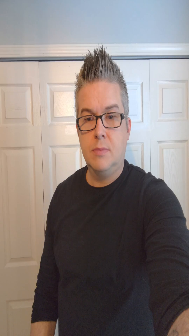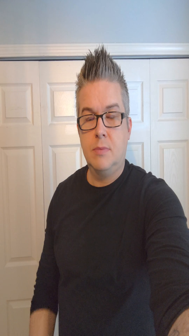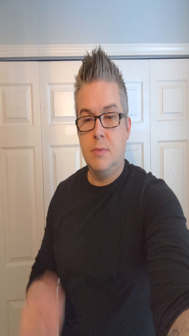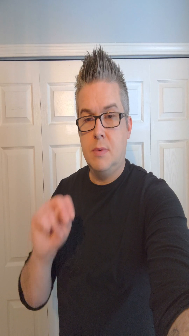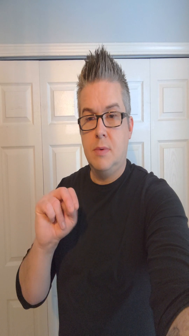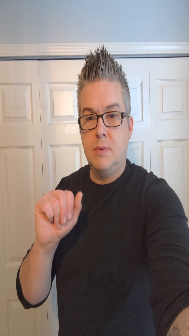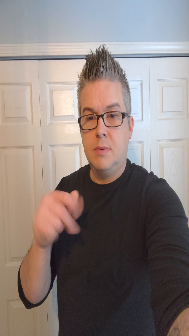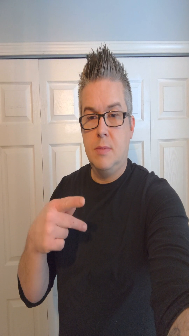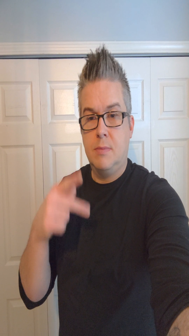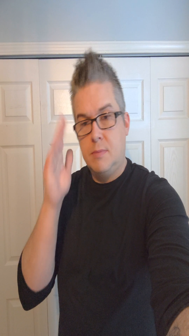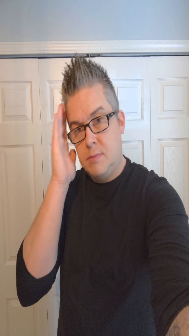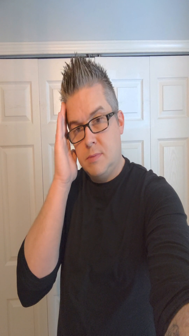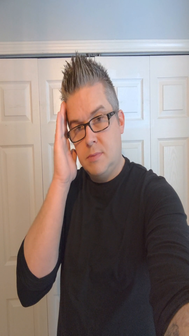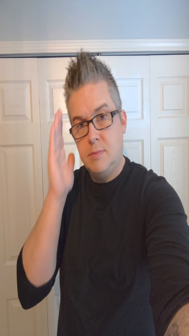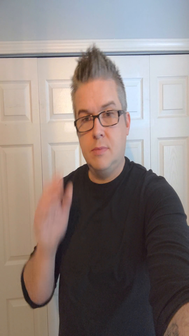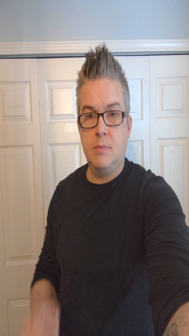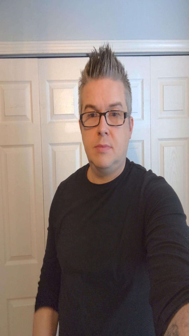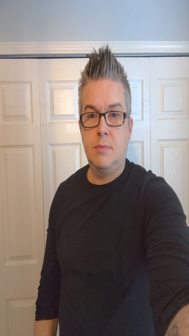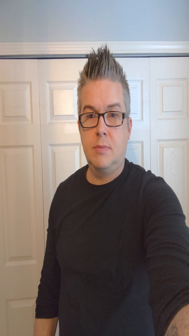nap